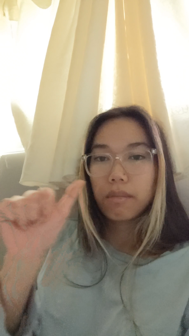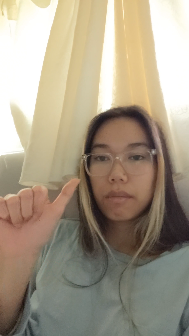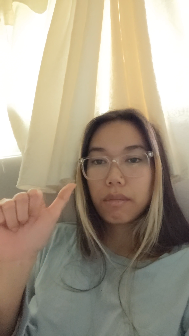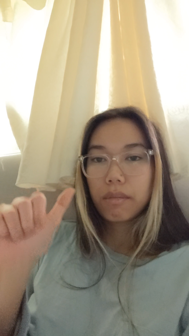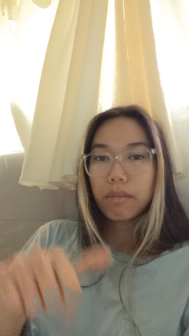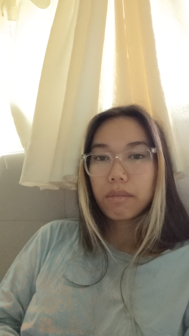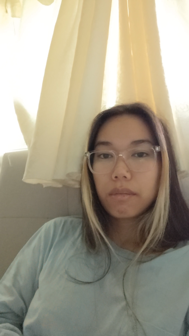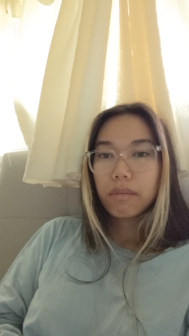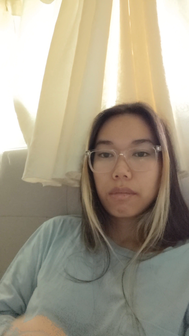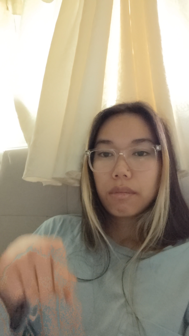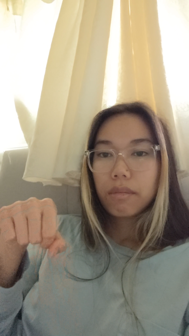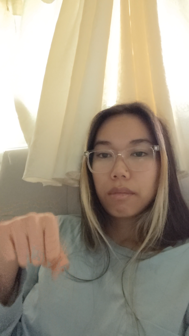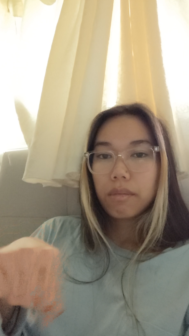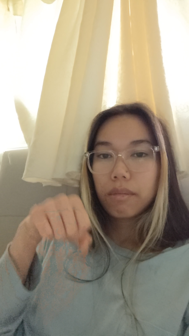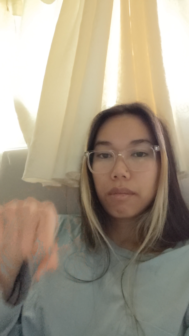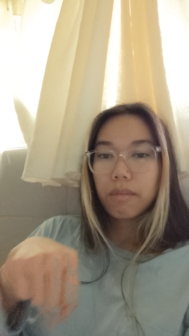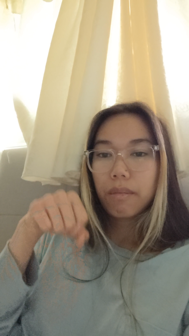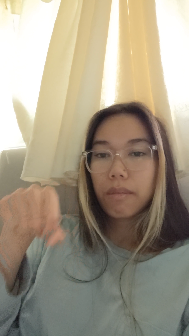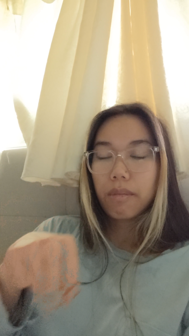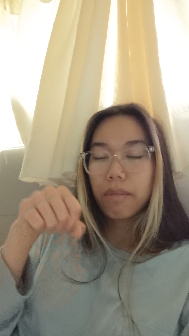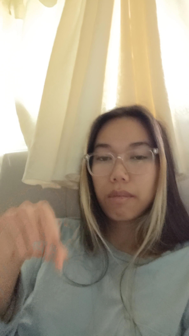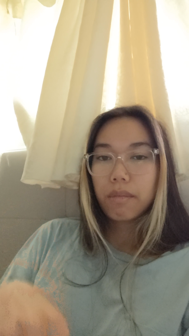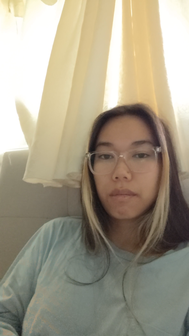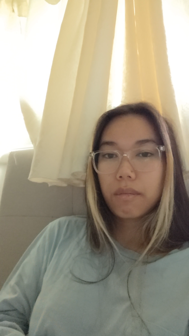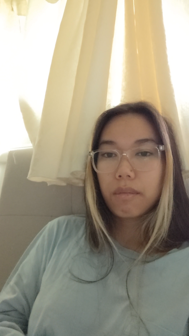bicycle